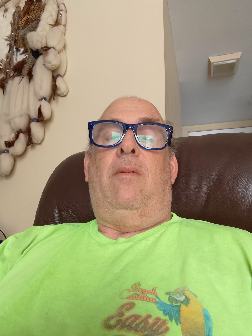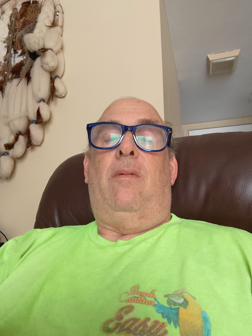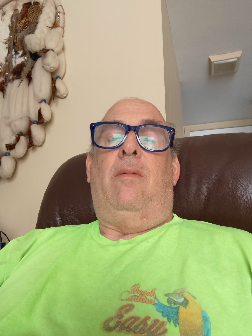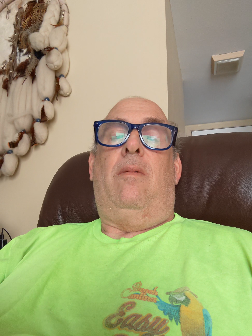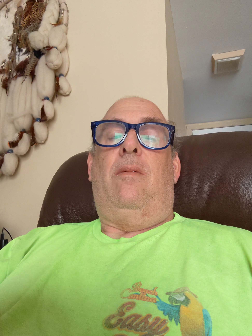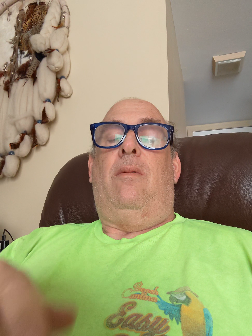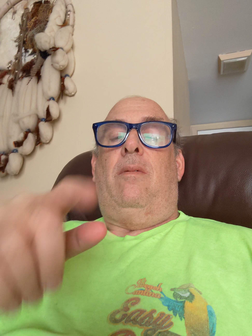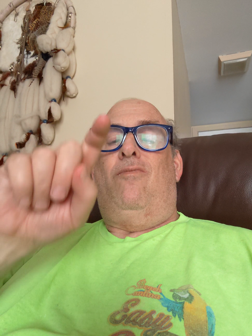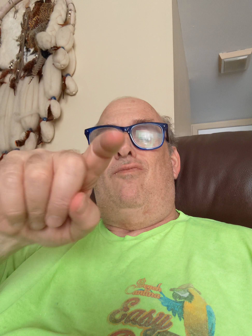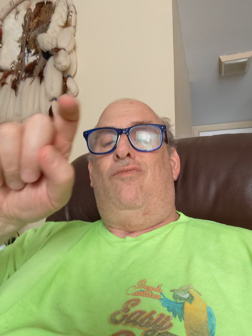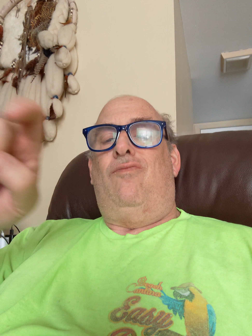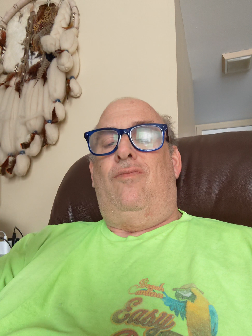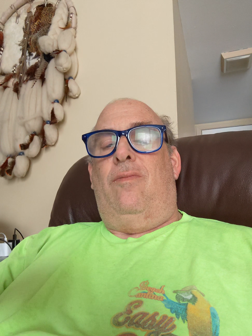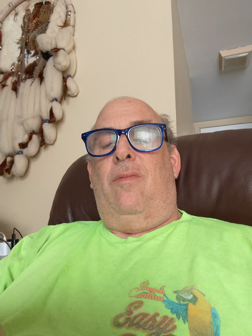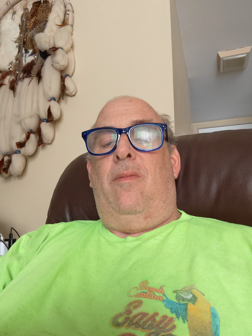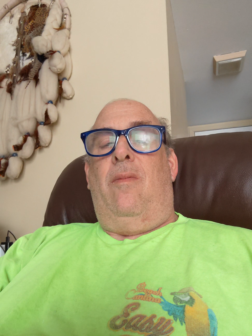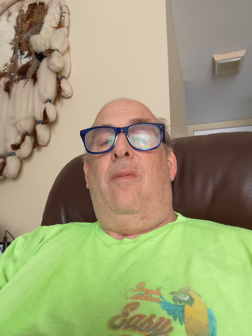closet